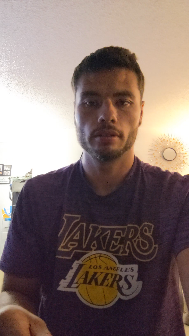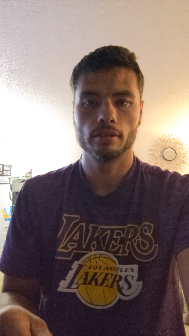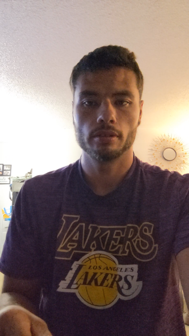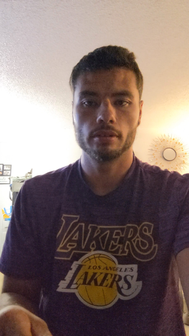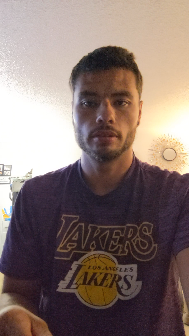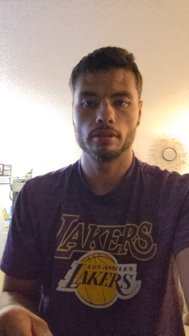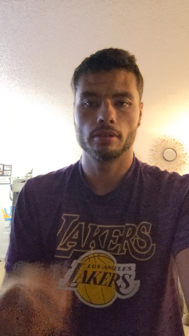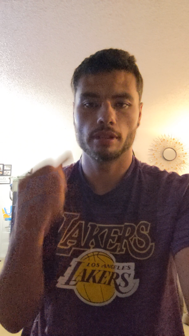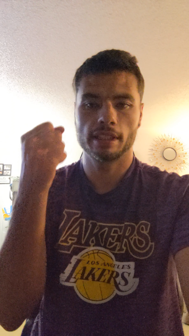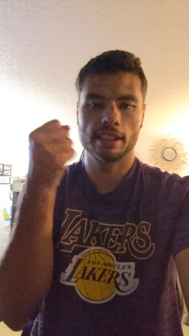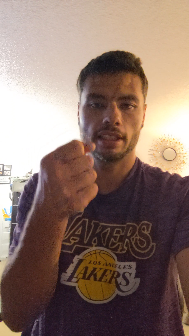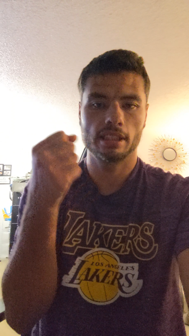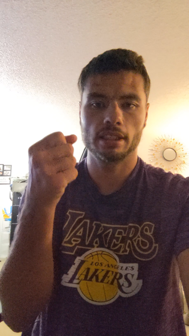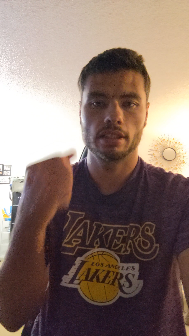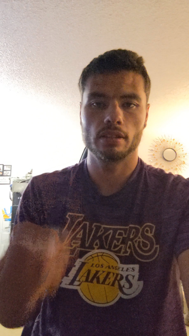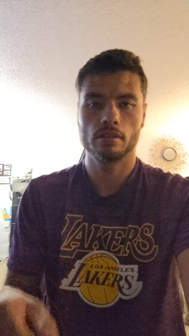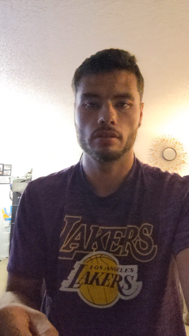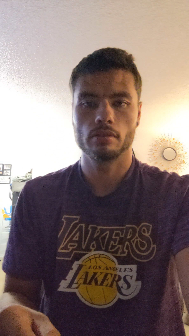hit